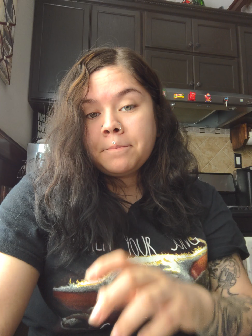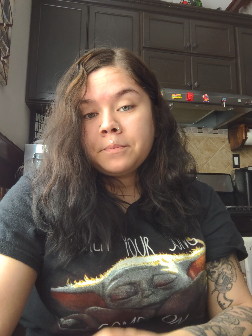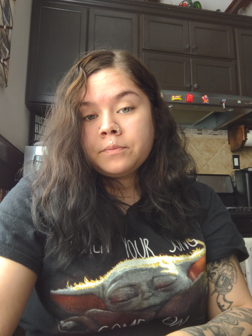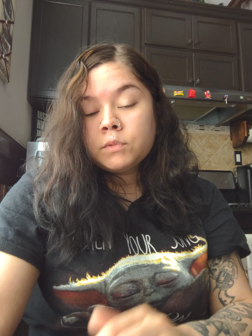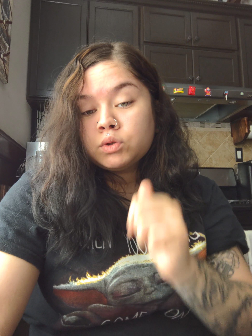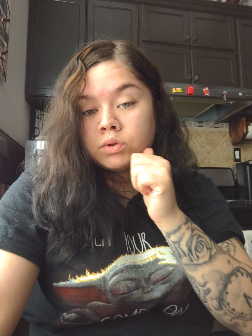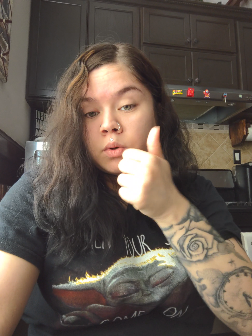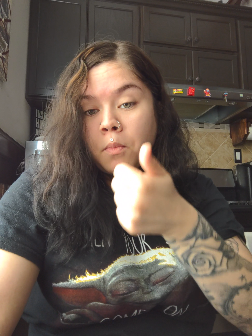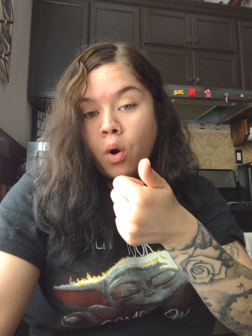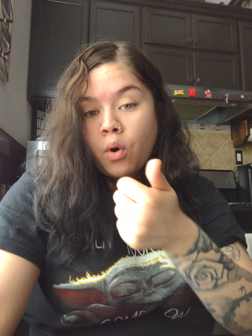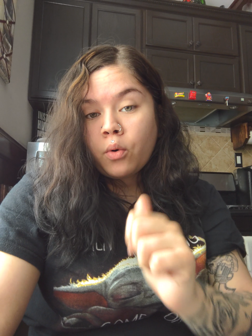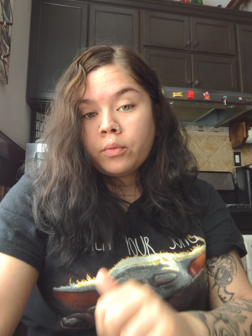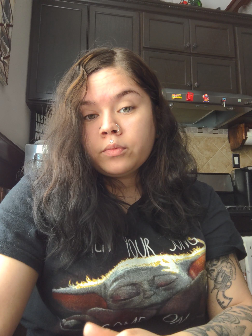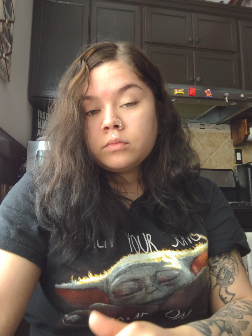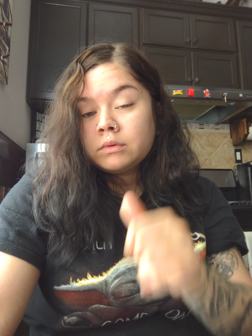tomorrow